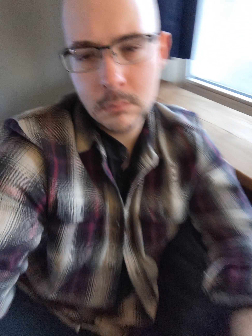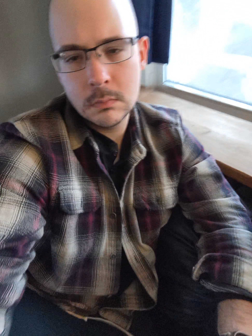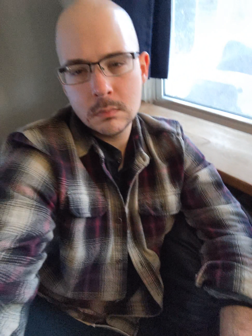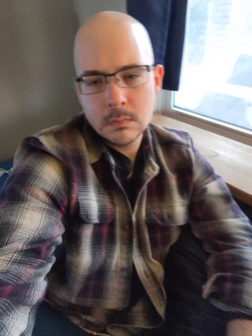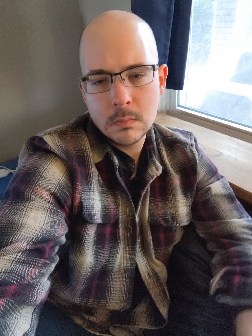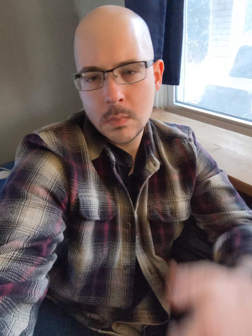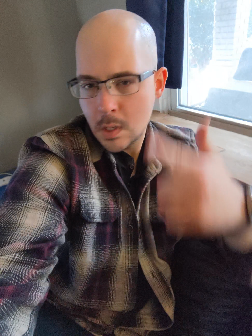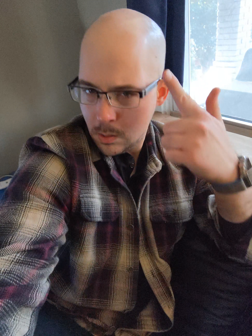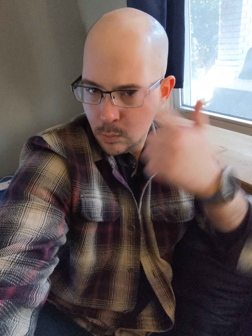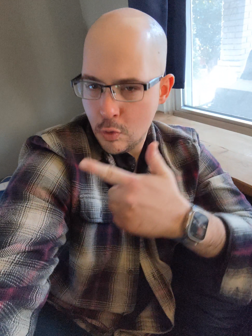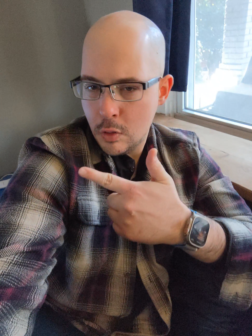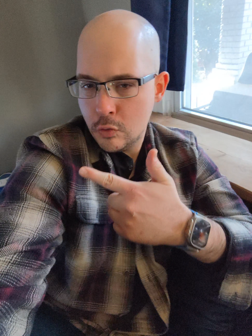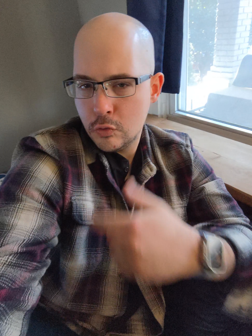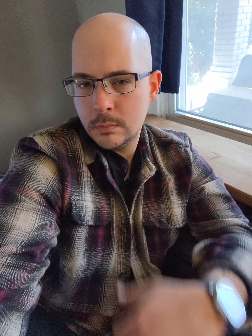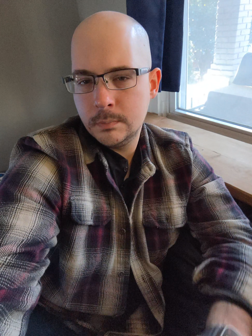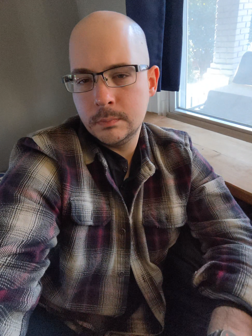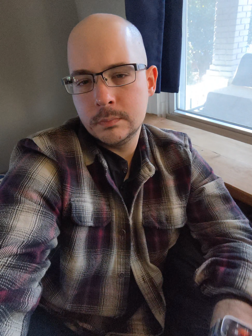brother